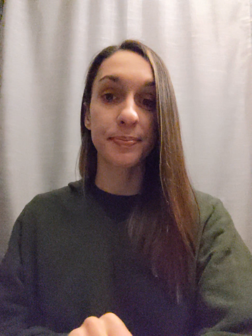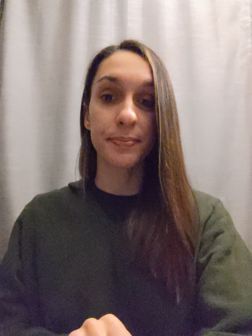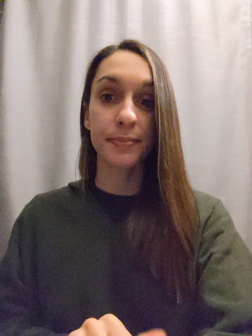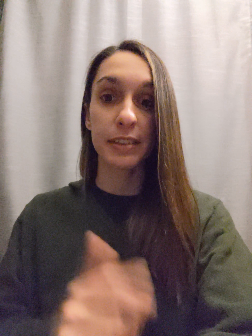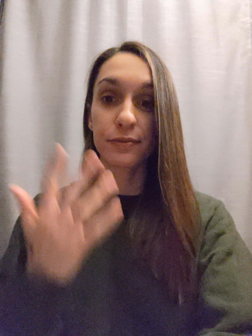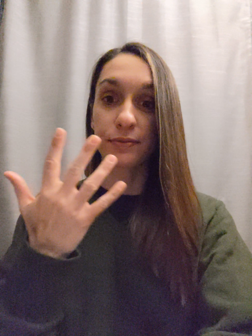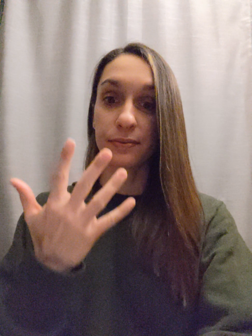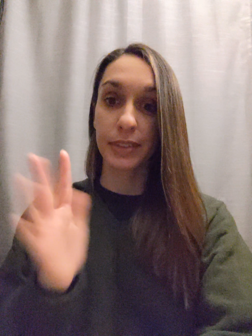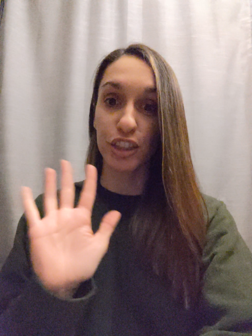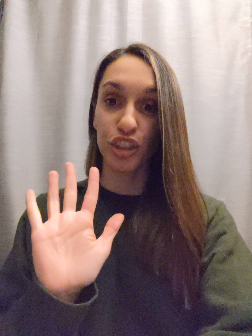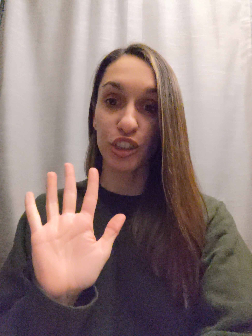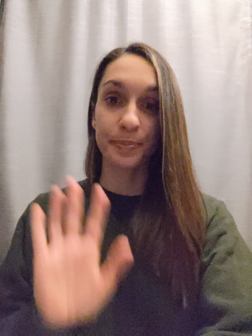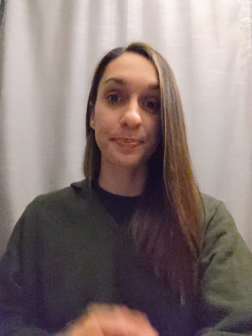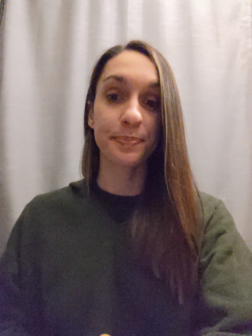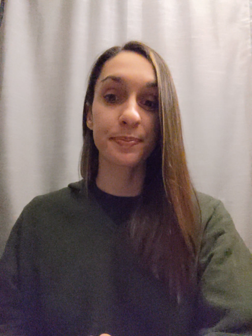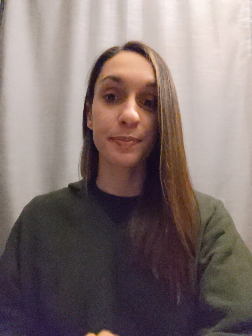finish